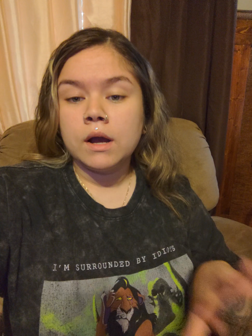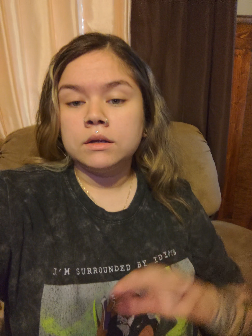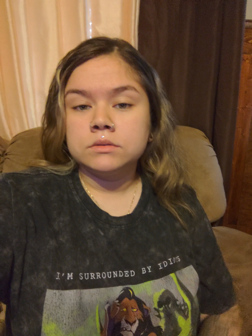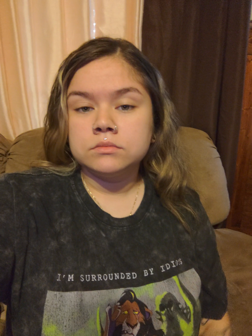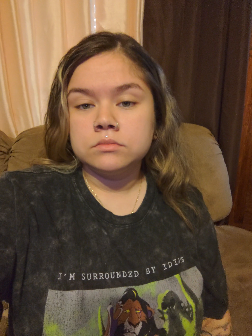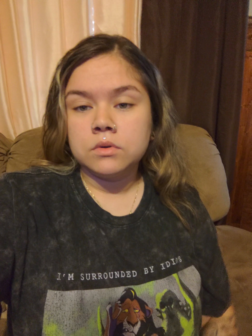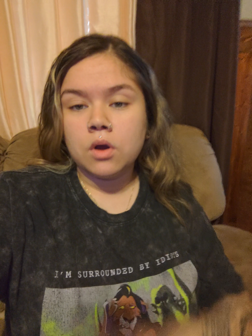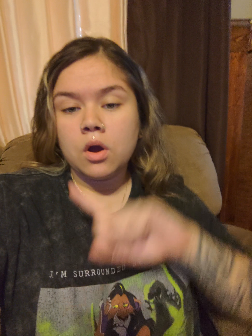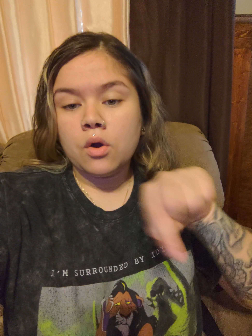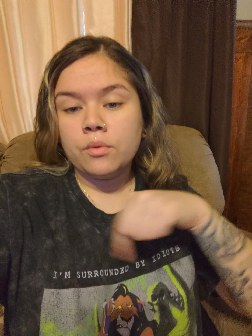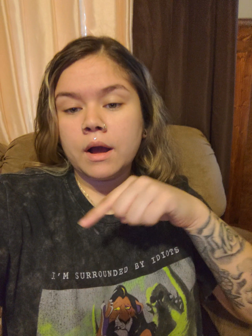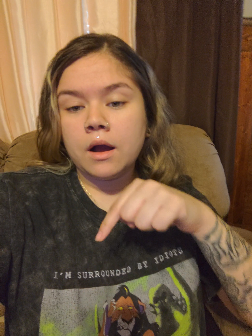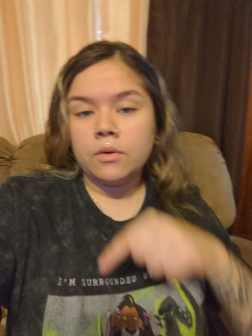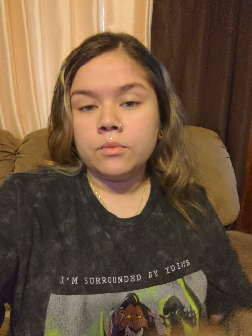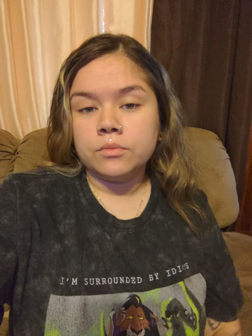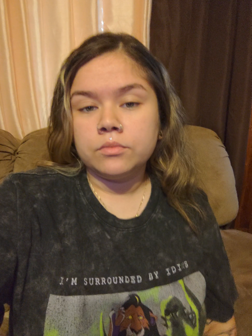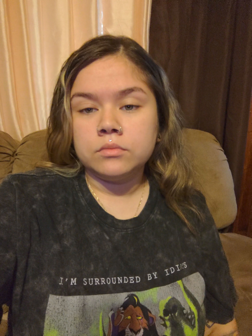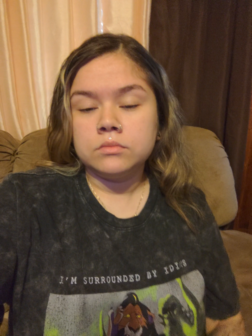around